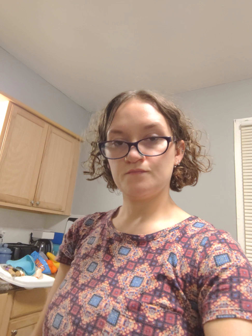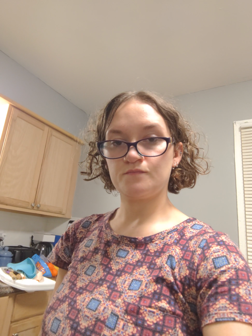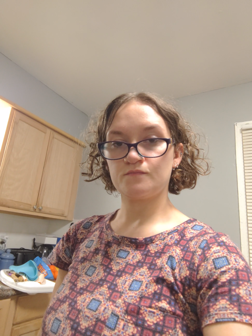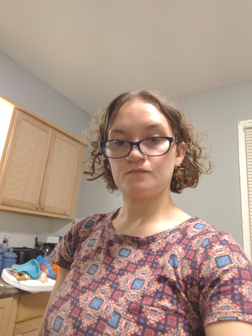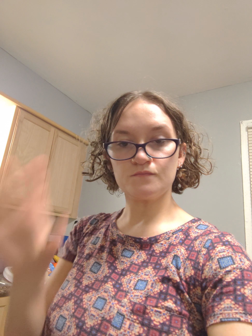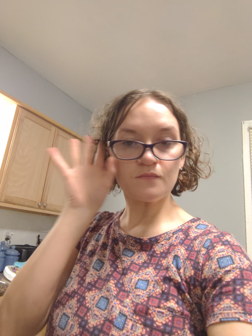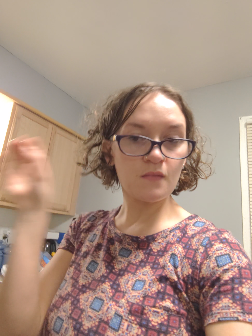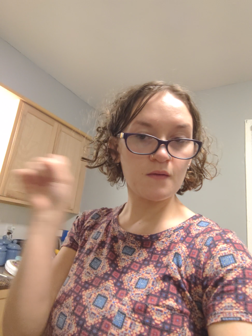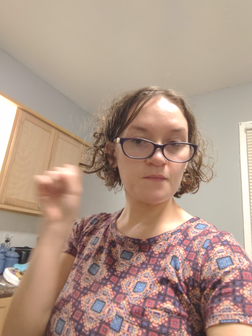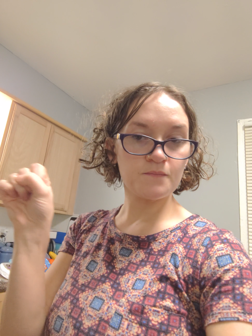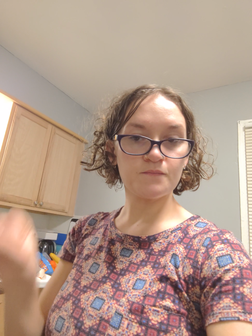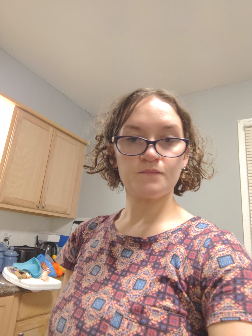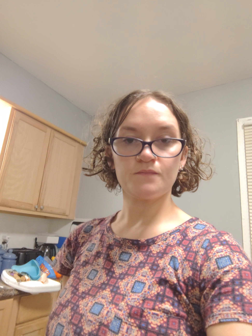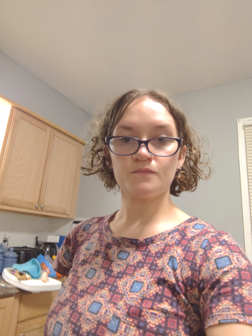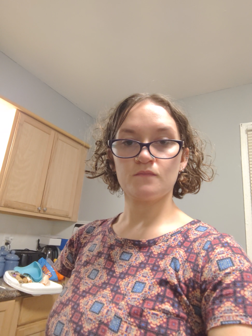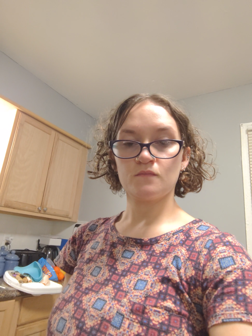loud